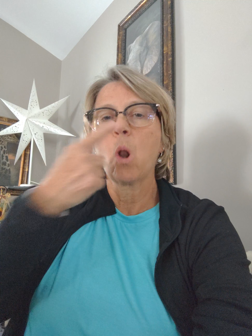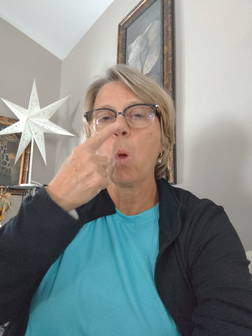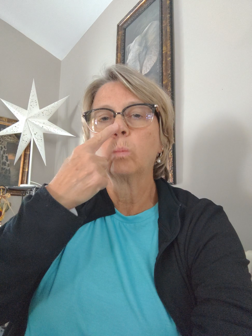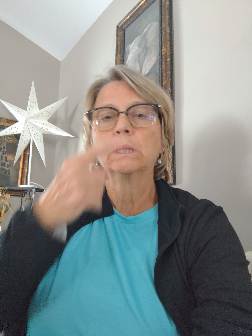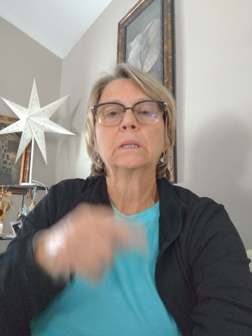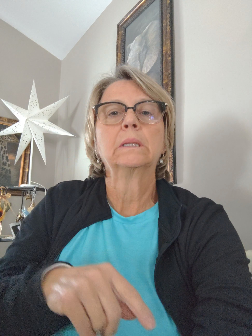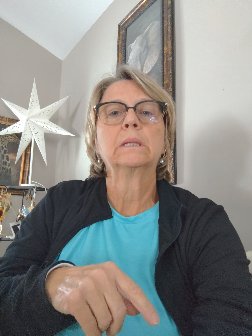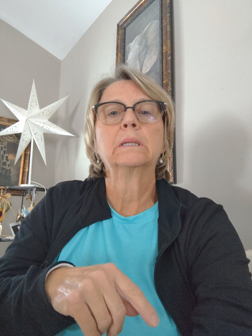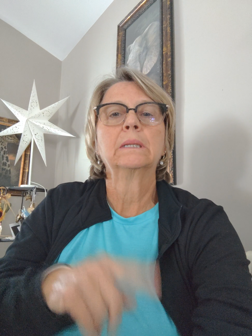nose